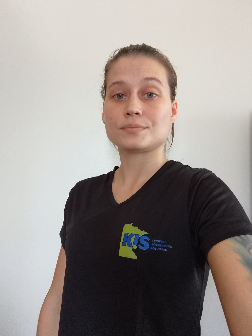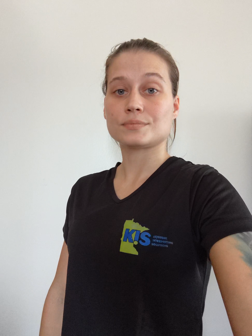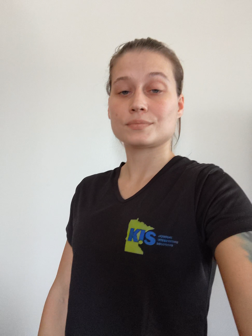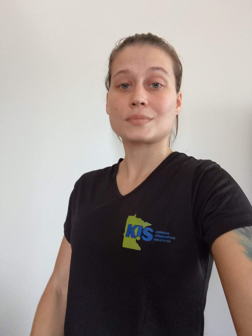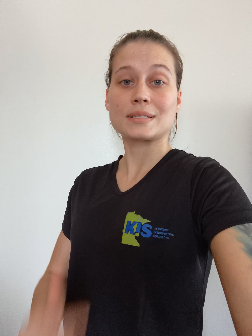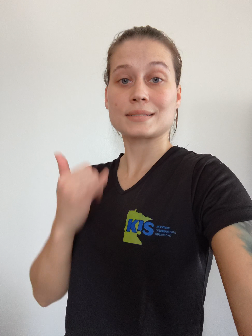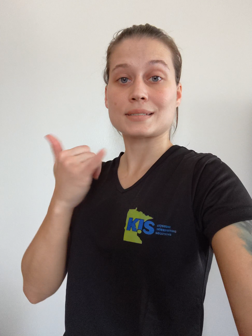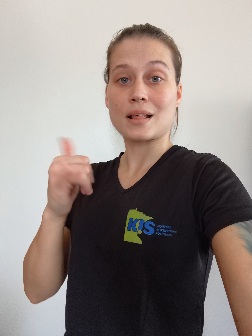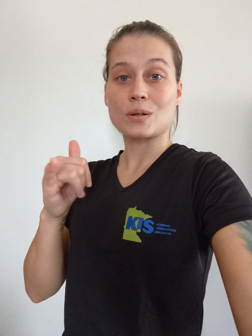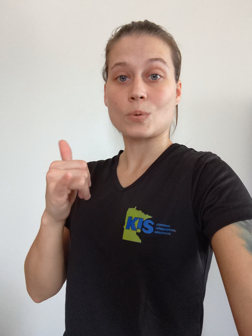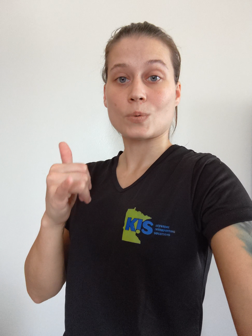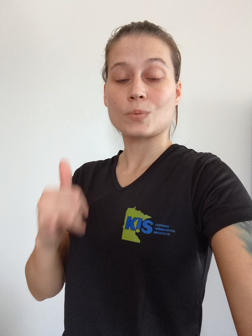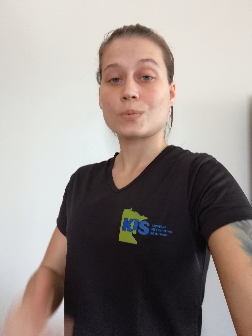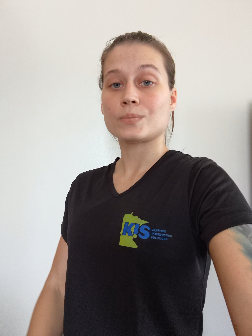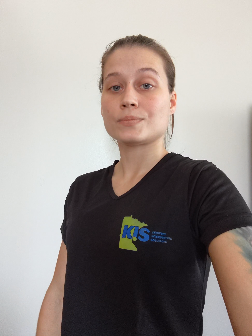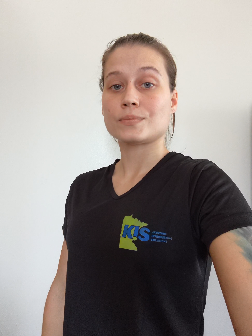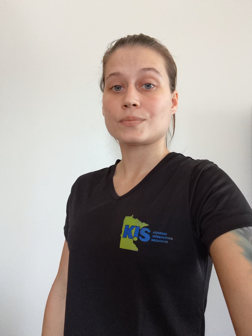yellow